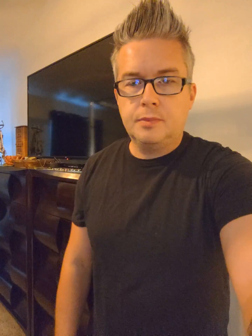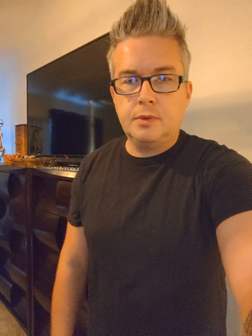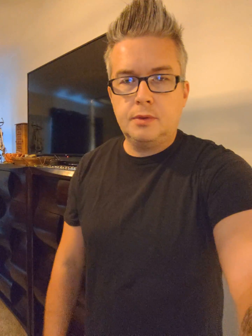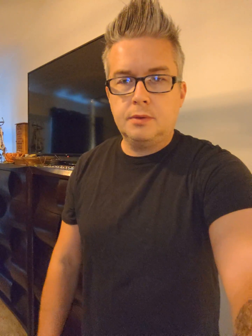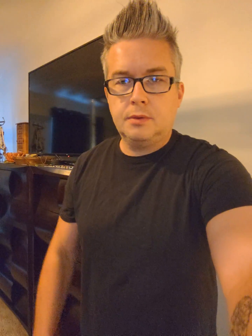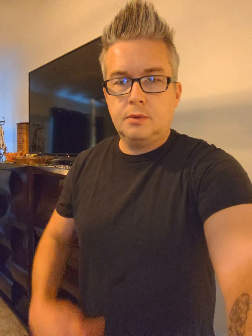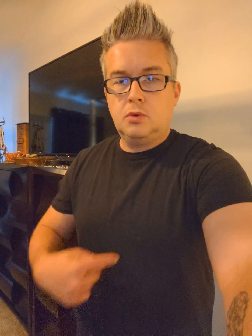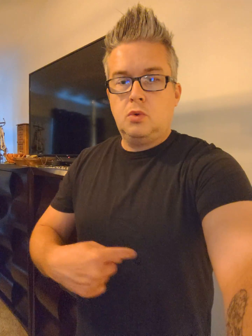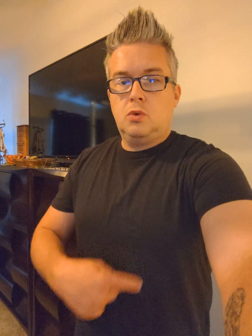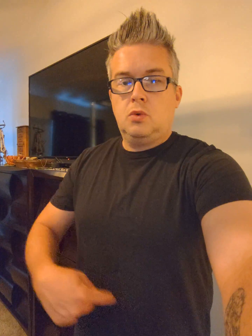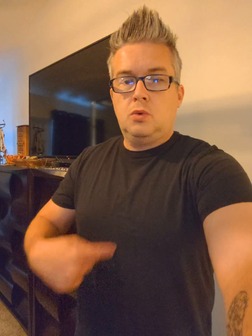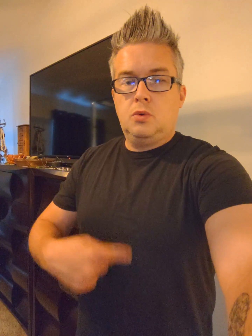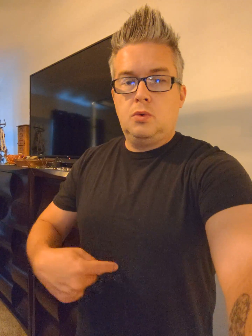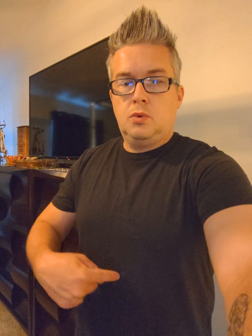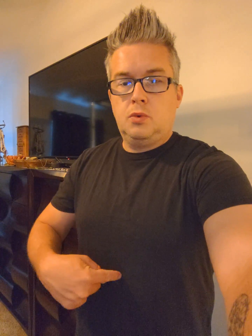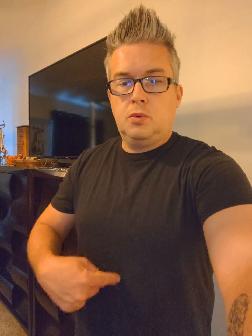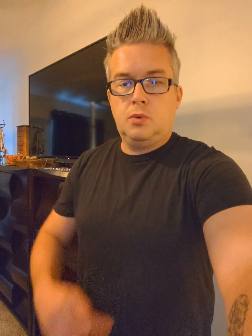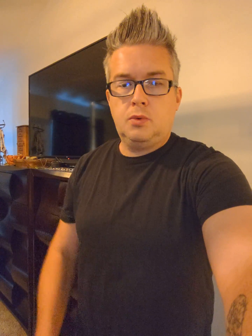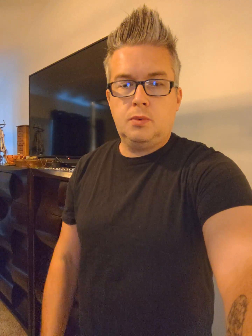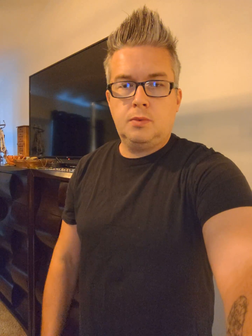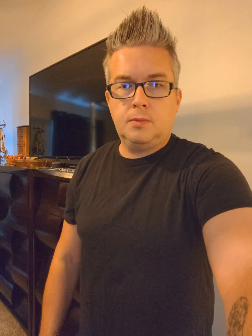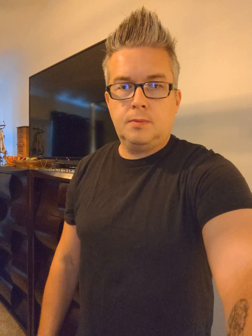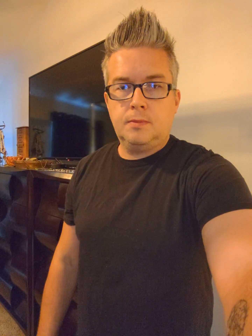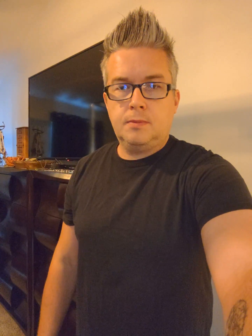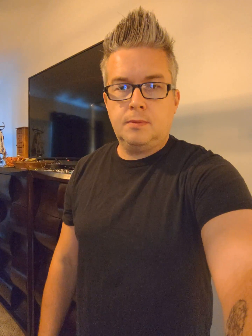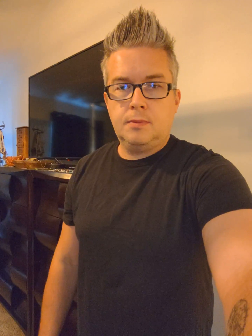belly button